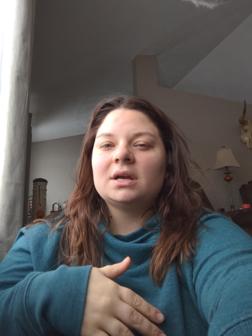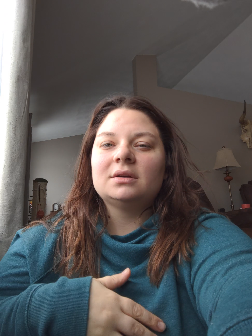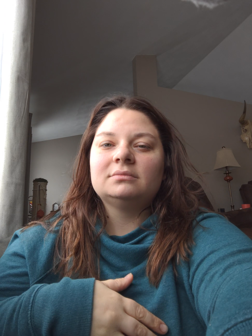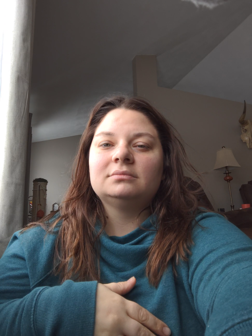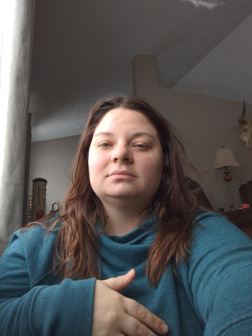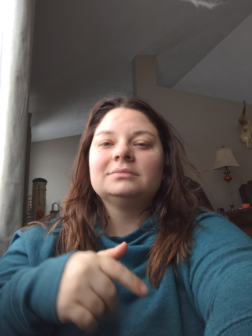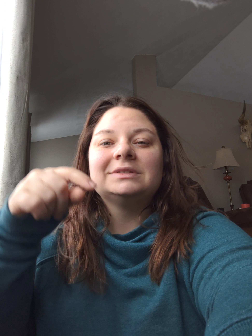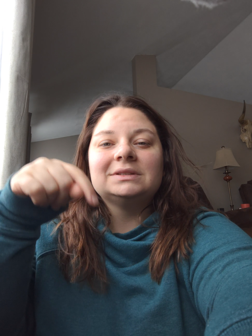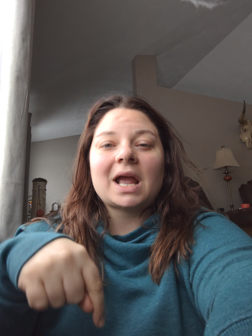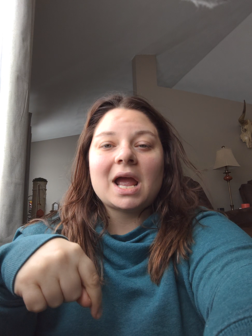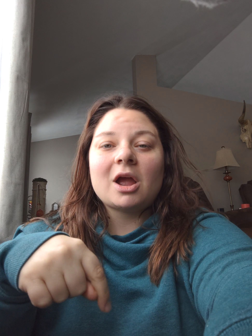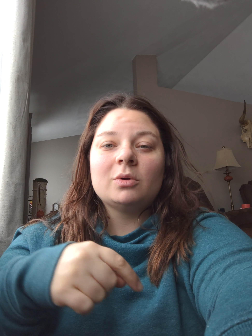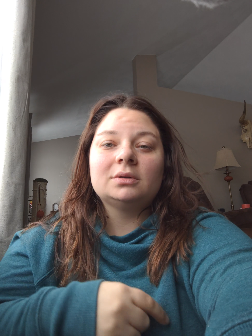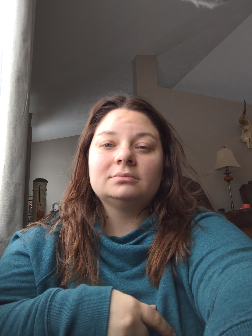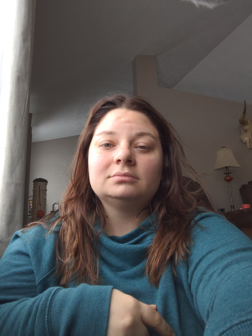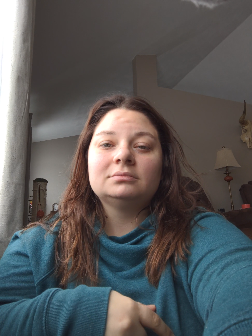down